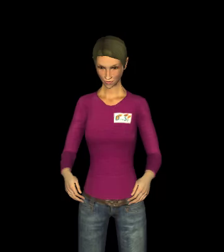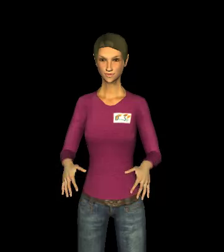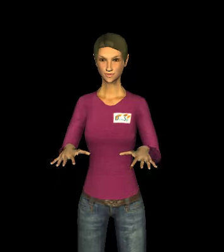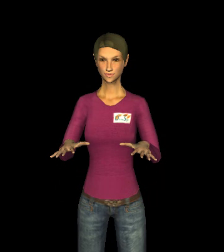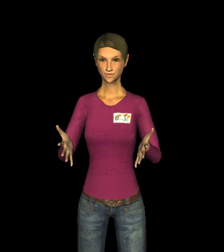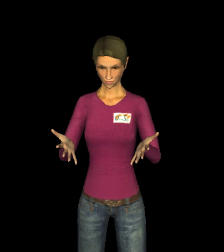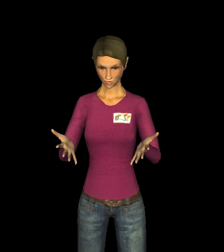كيف